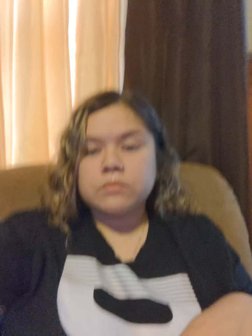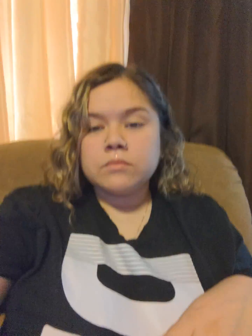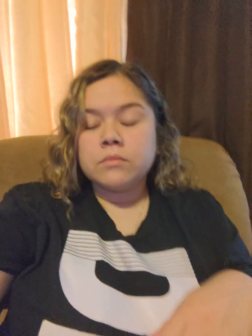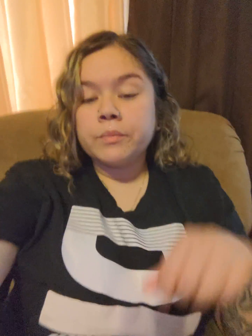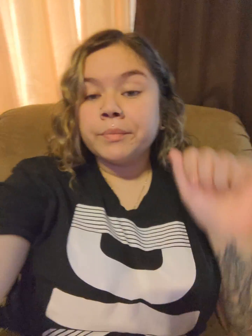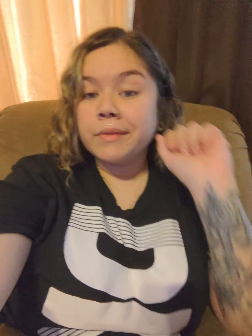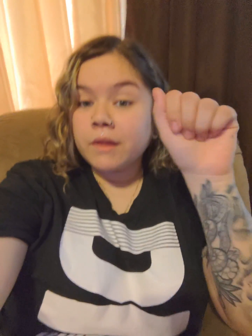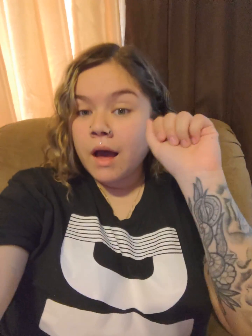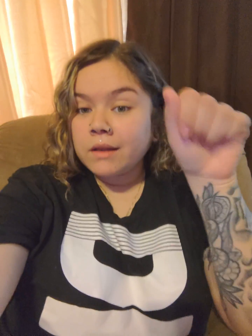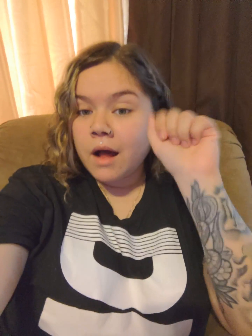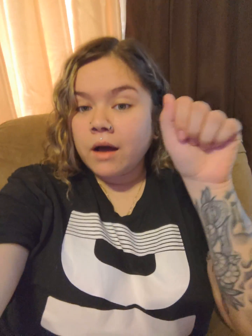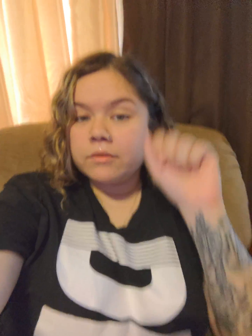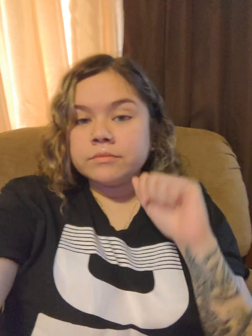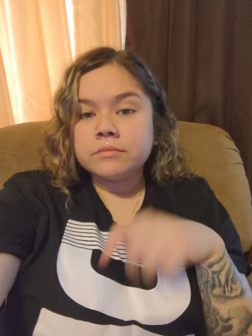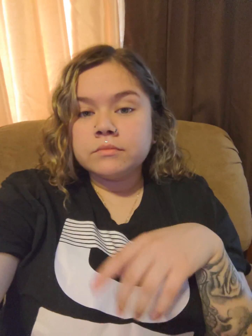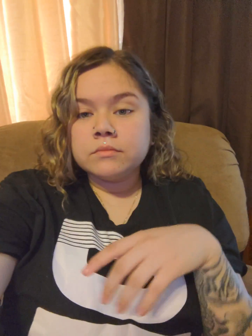knock